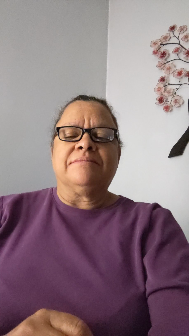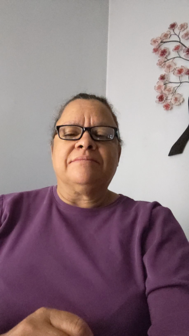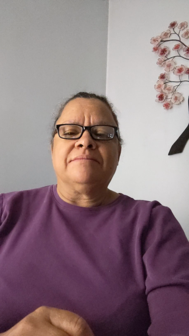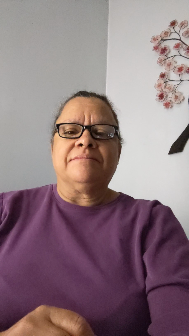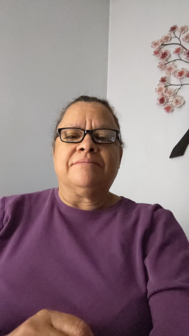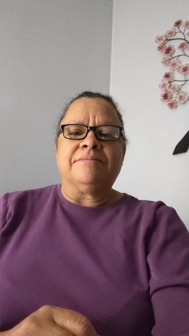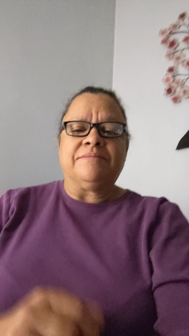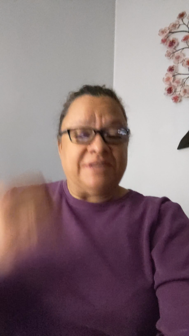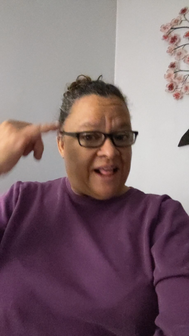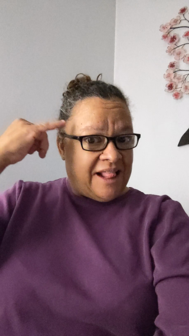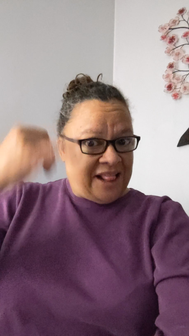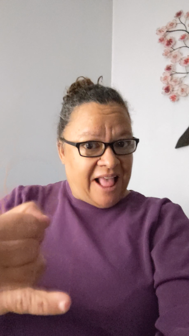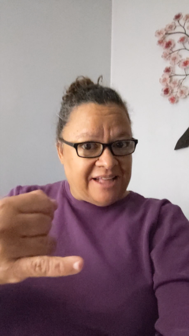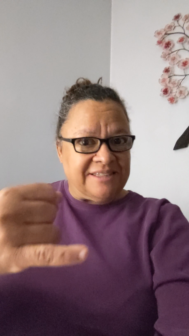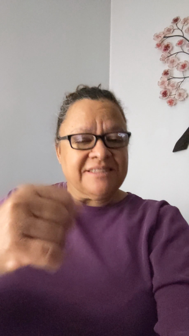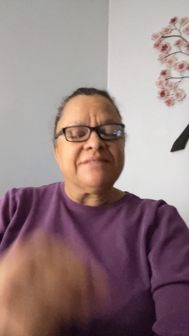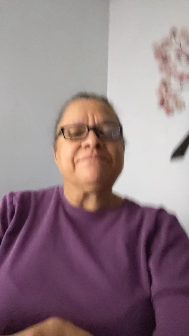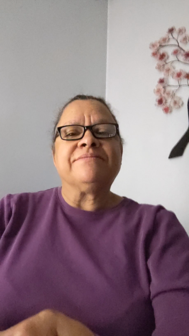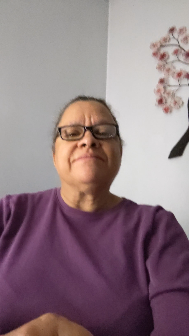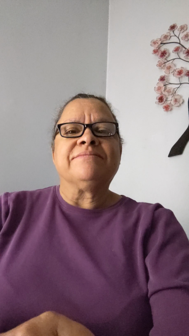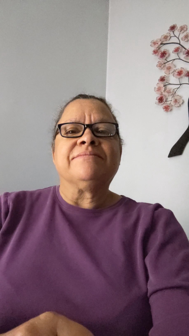last